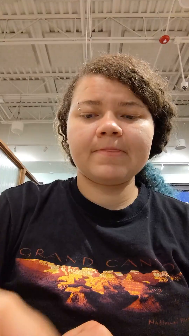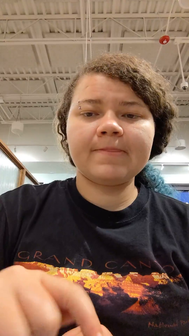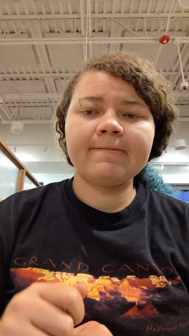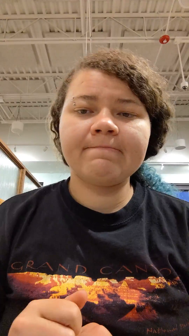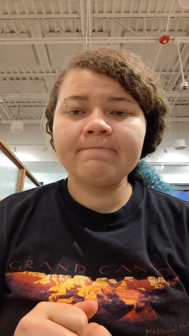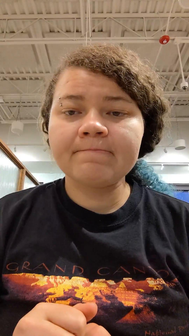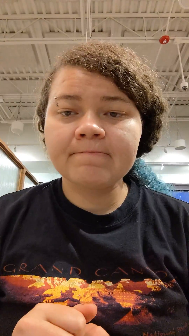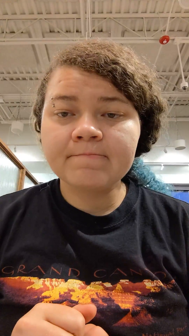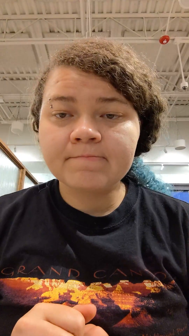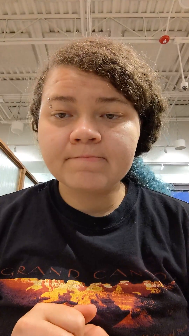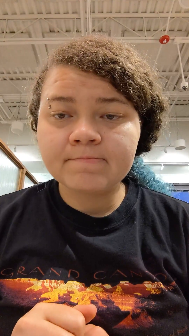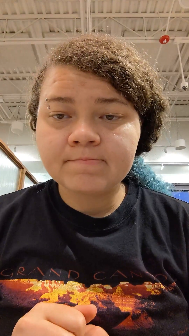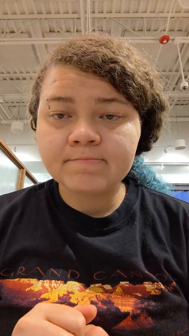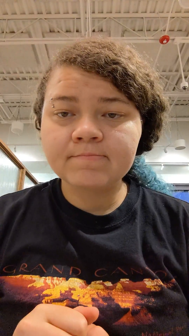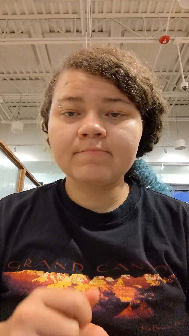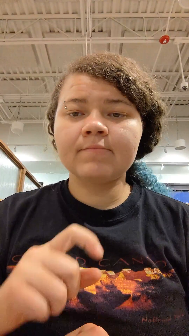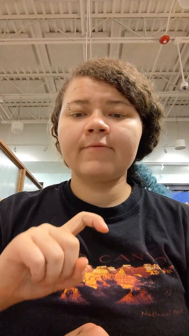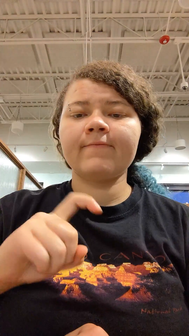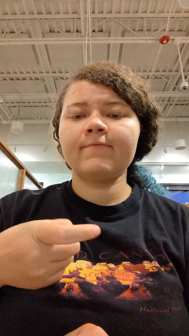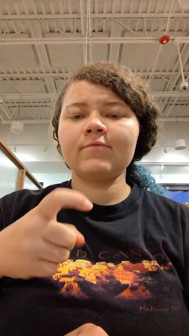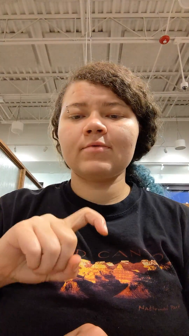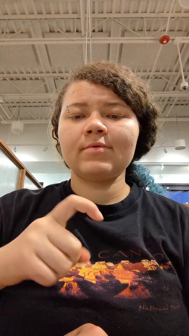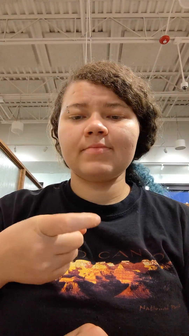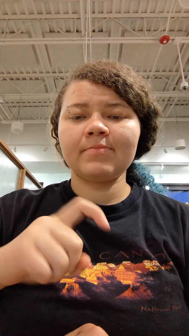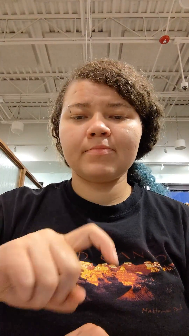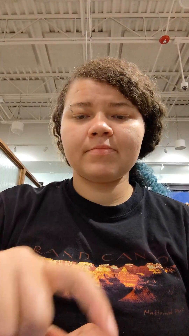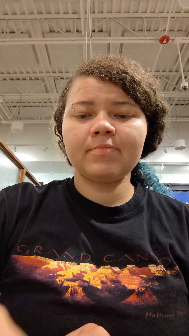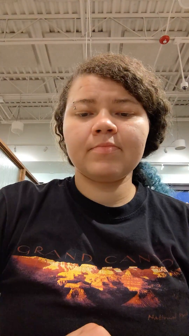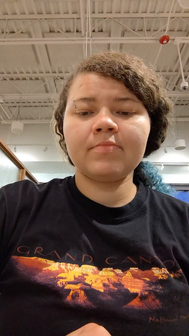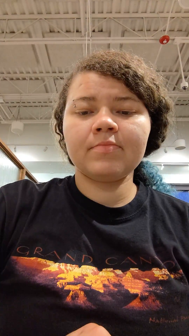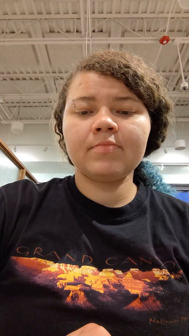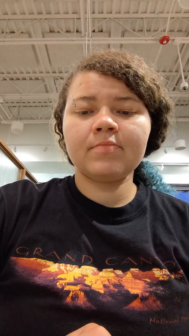friend